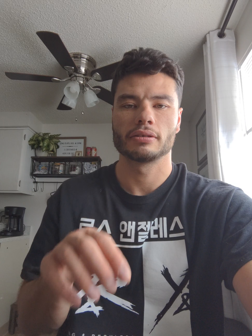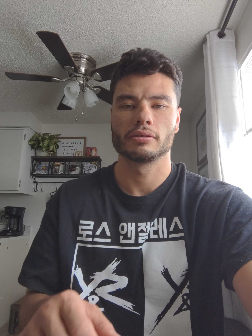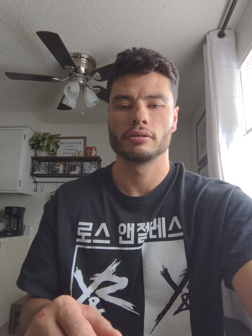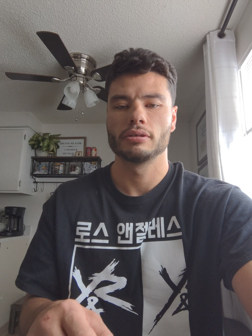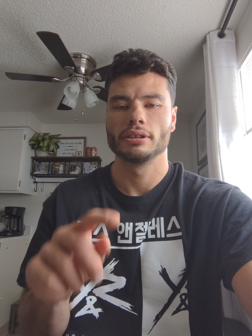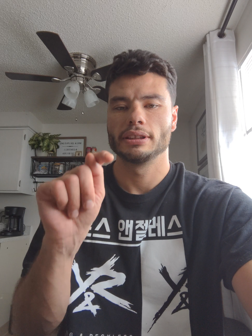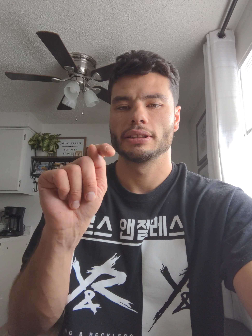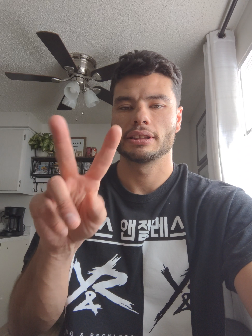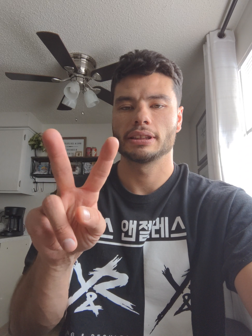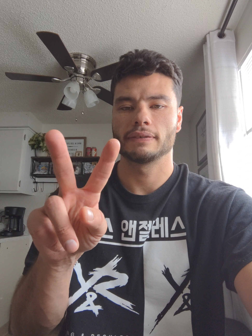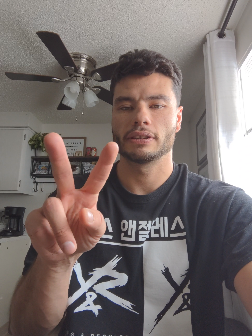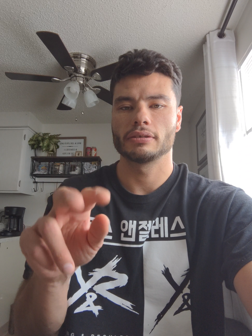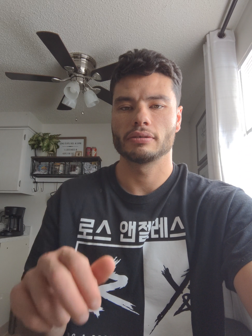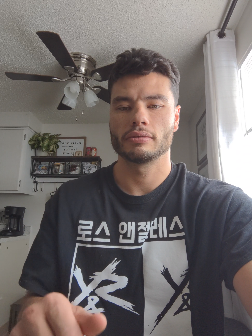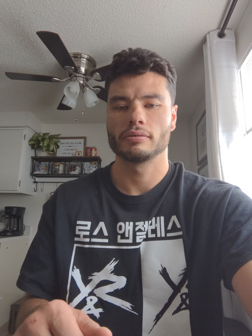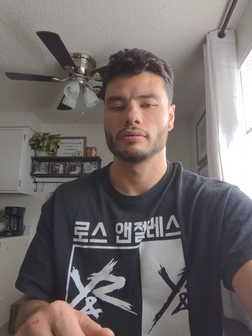TV